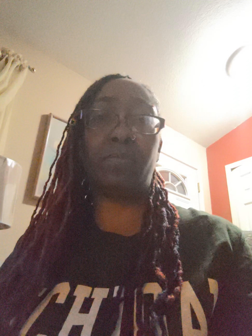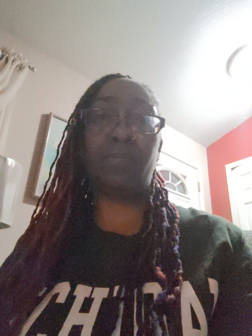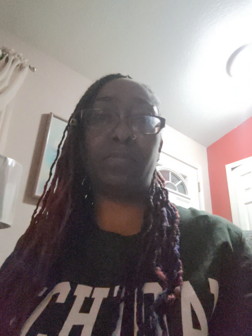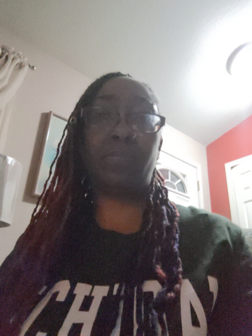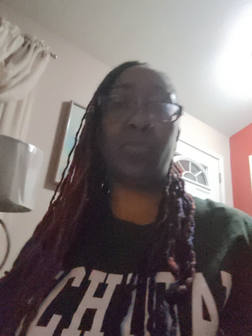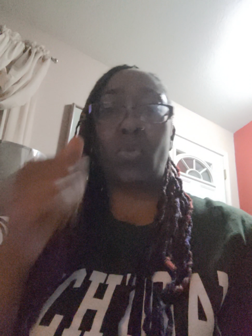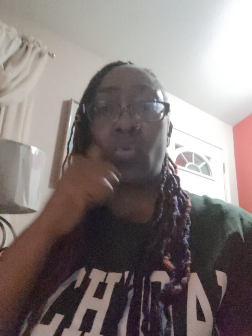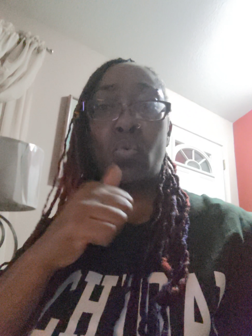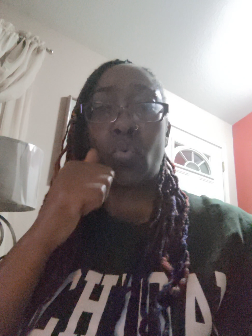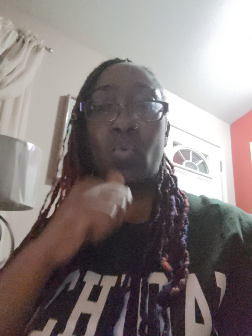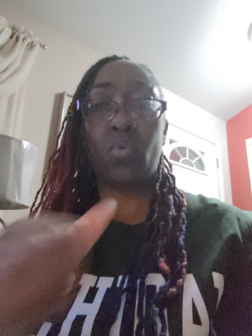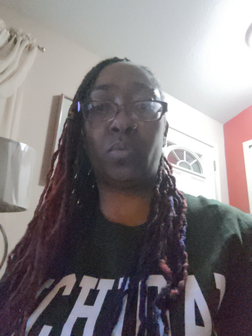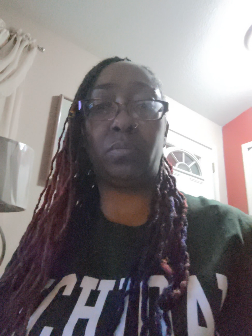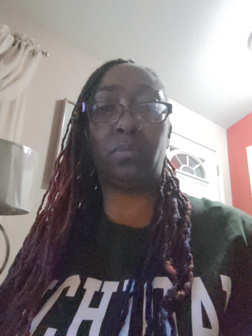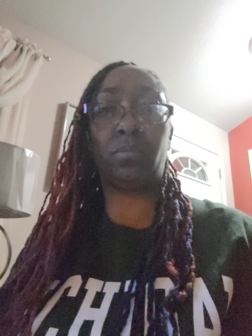girl